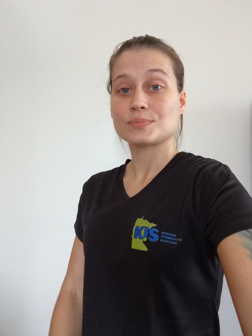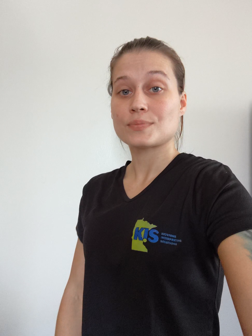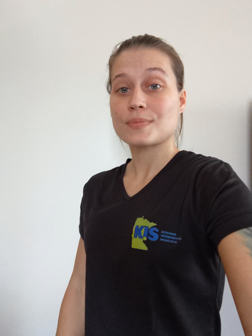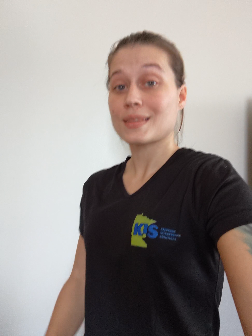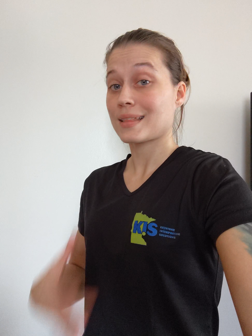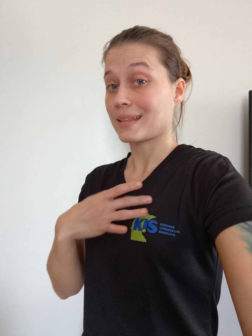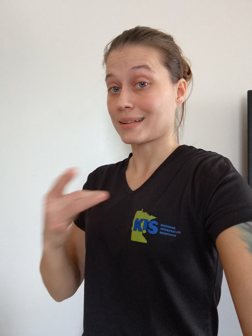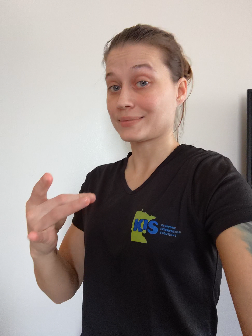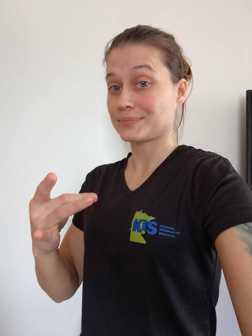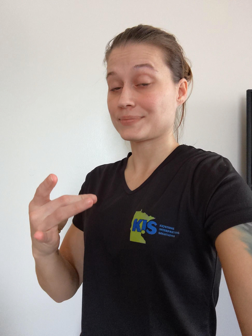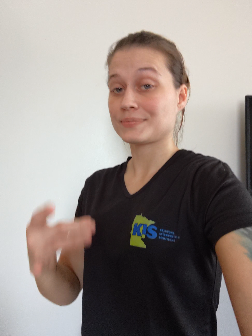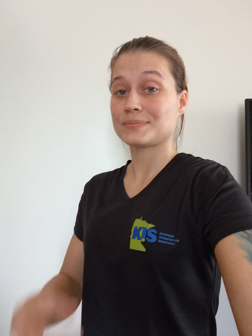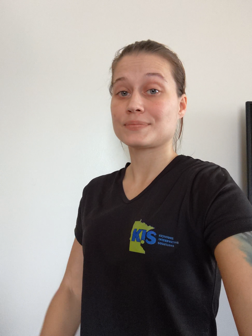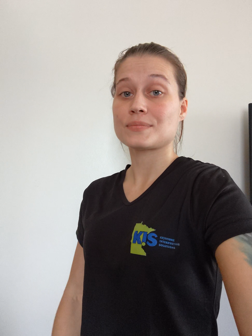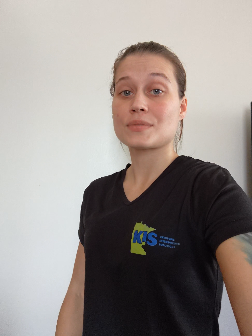like